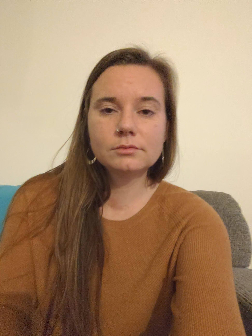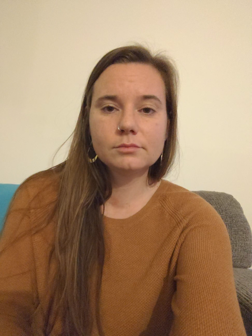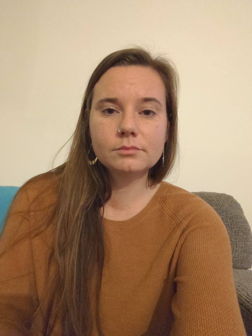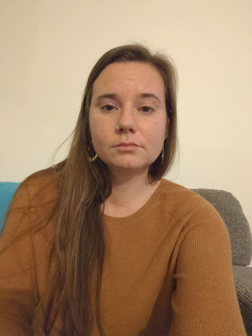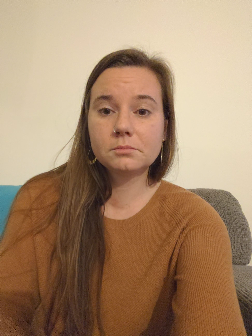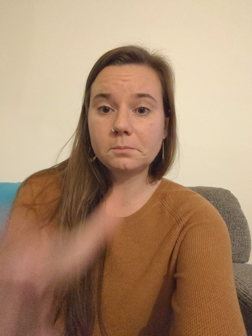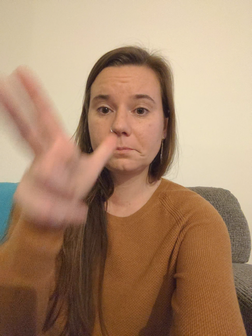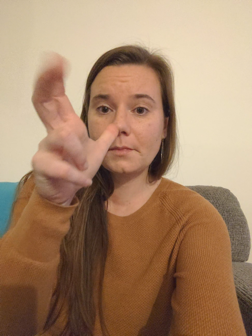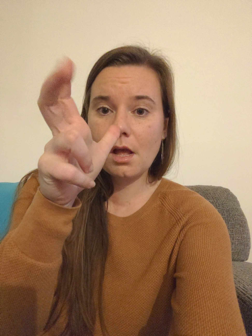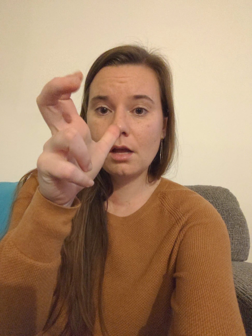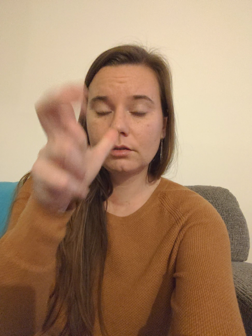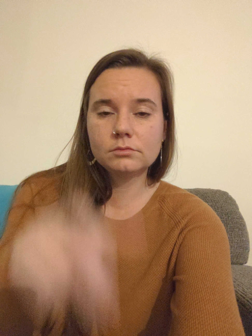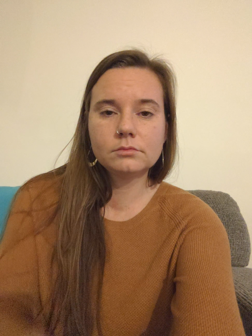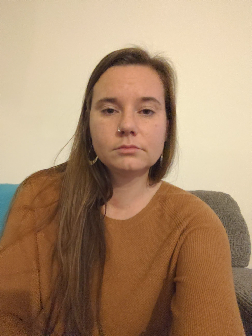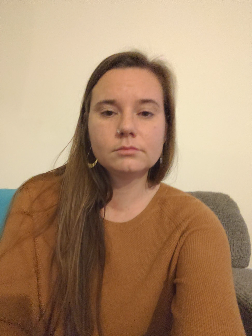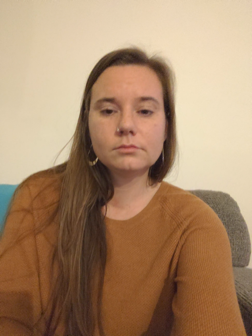bug